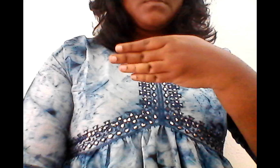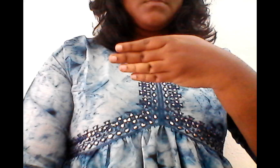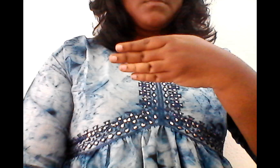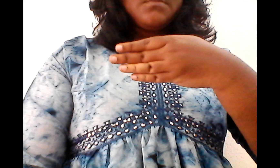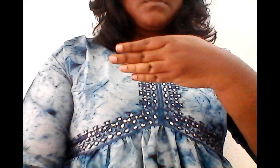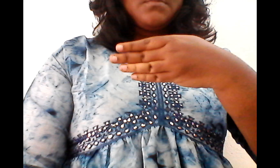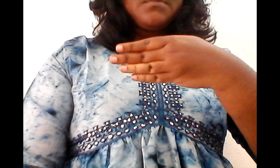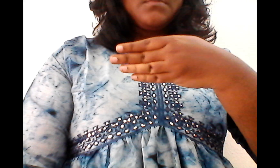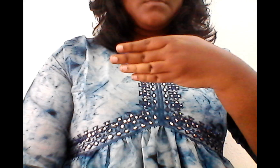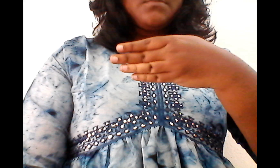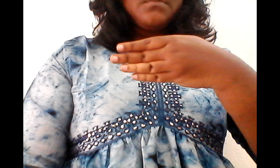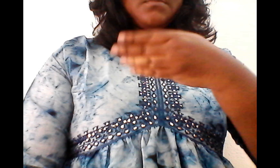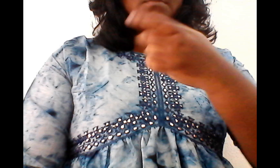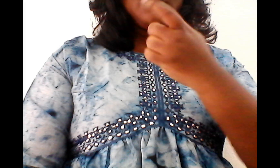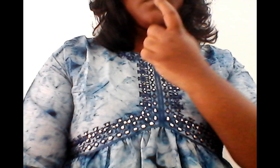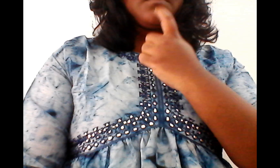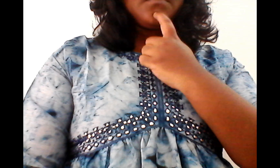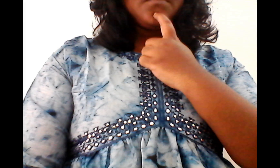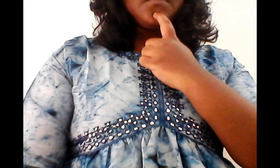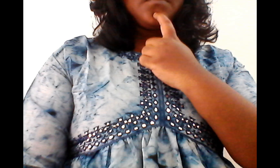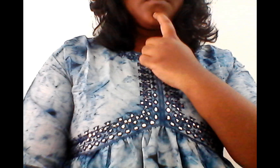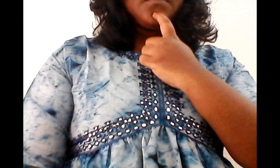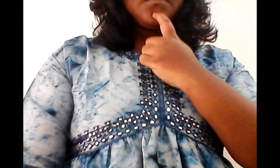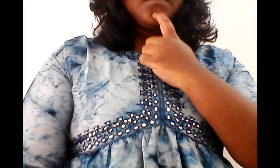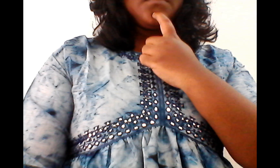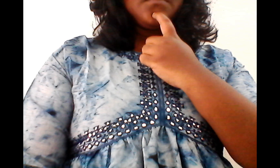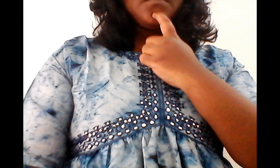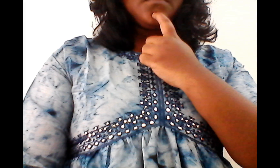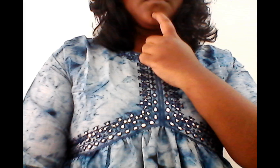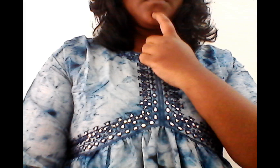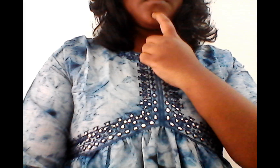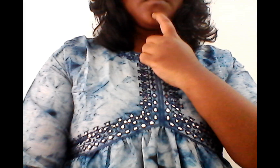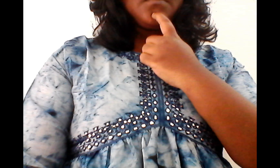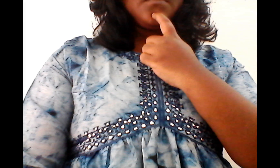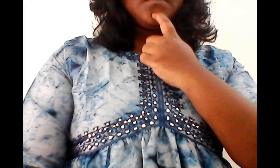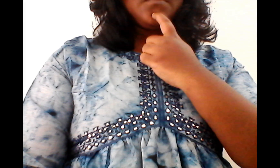അം